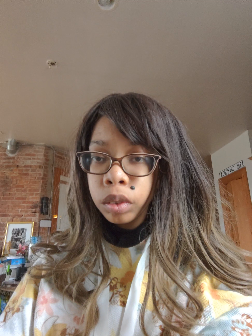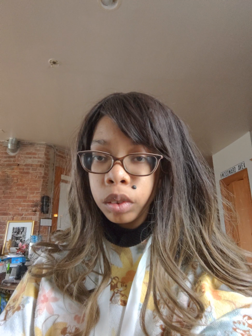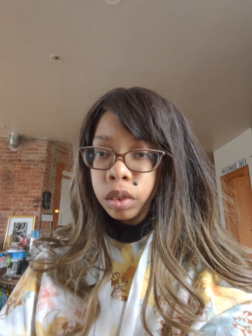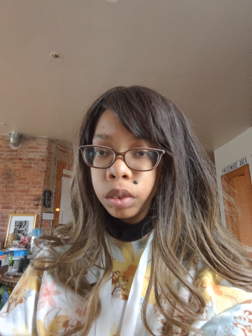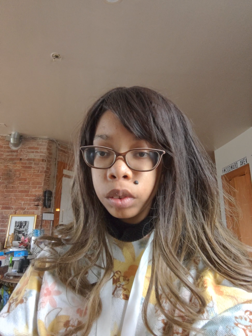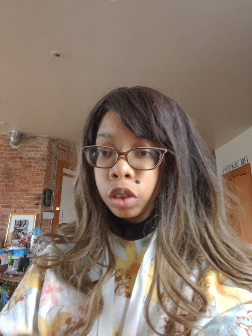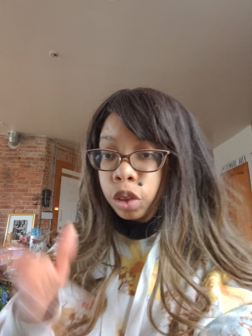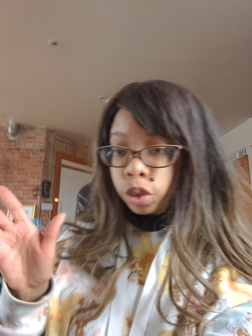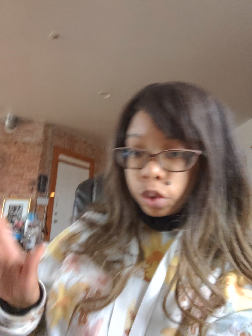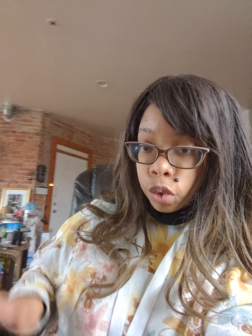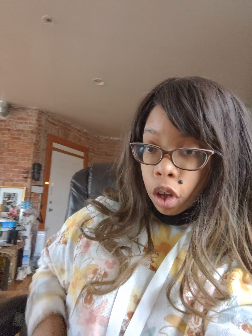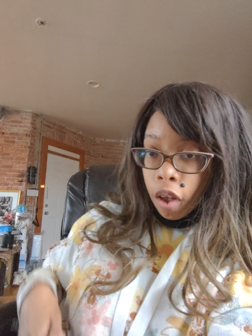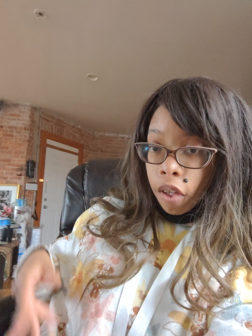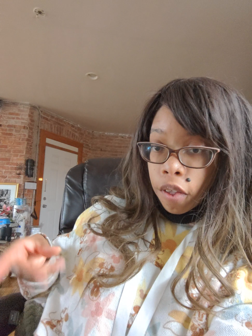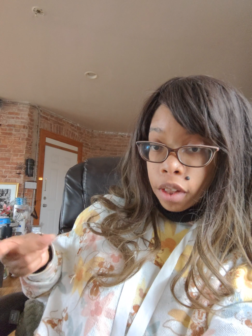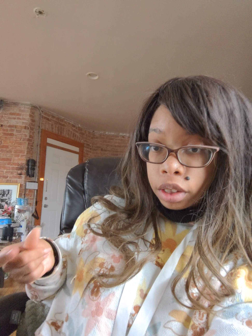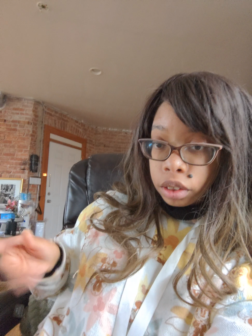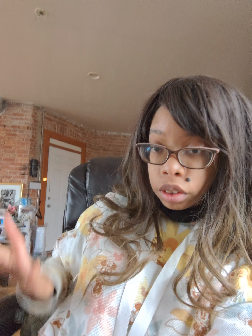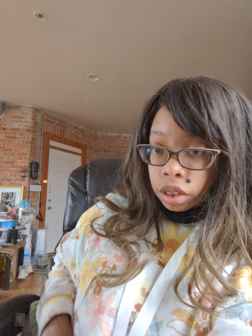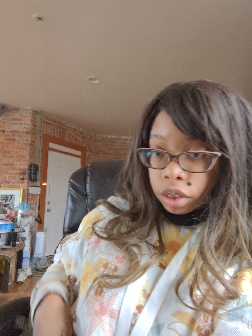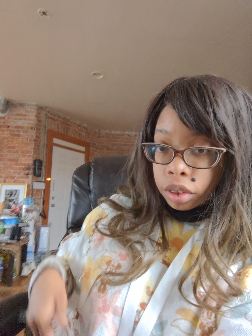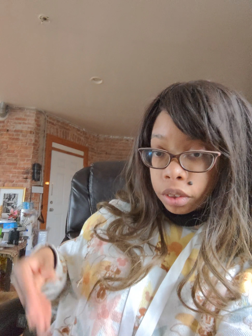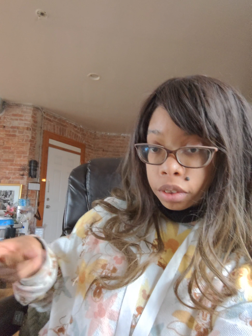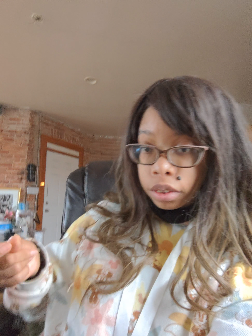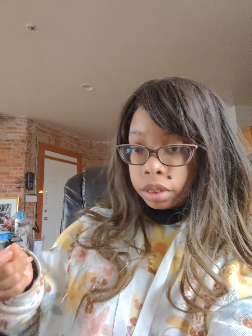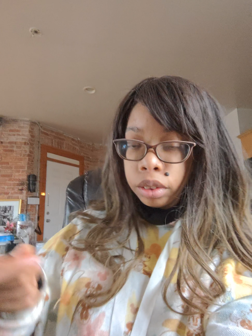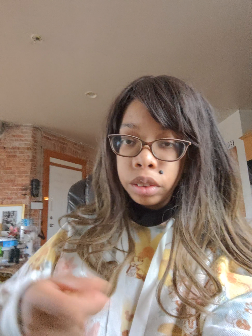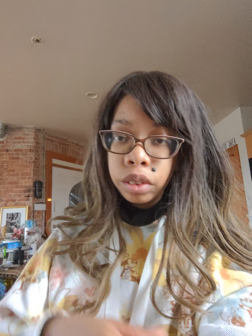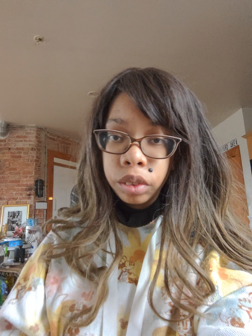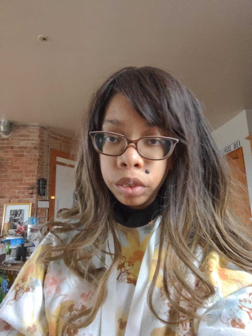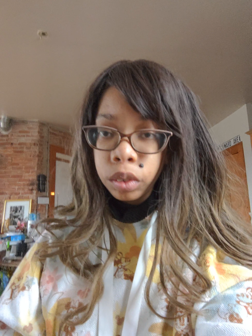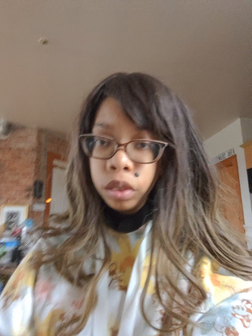dog